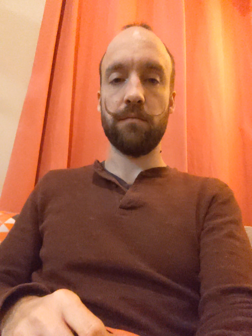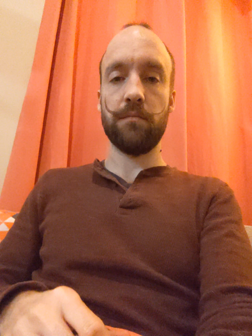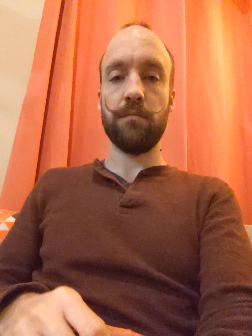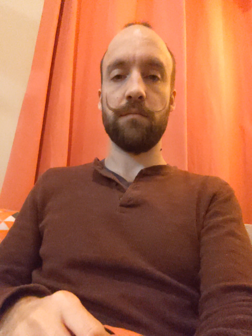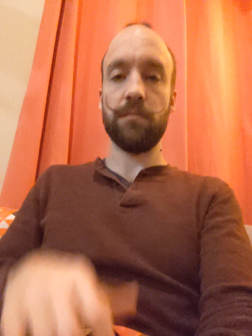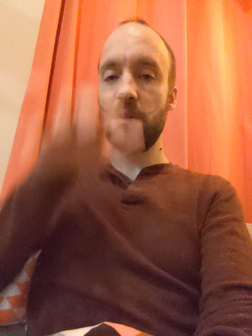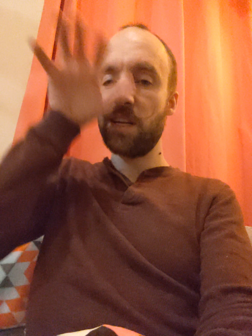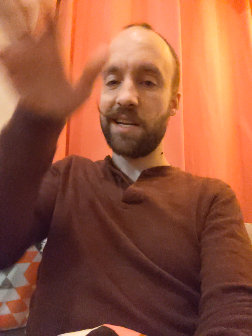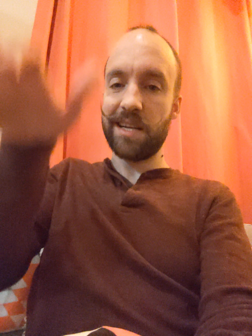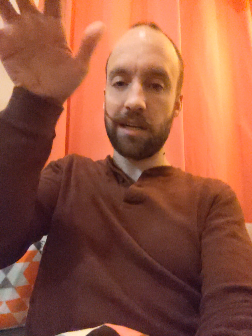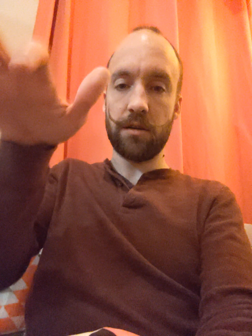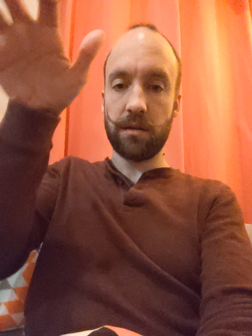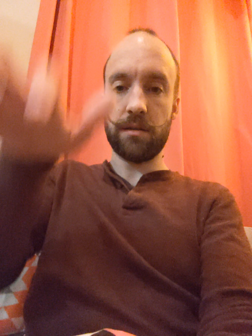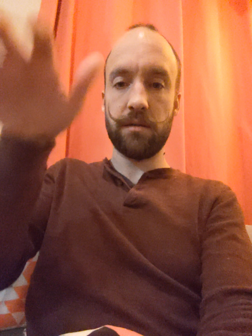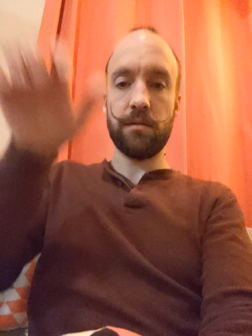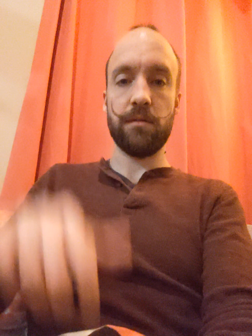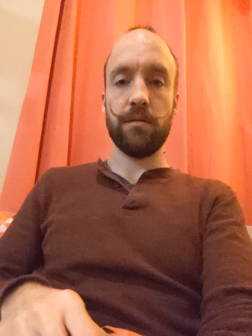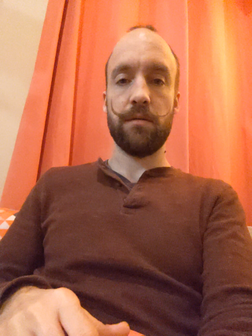alligator